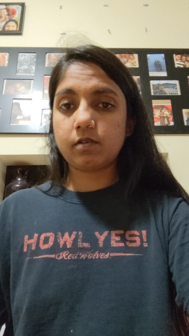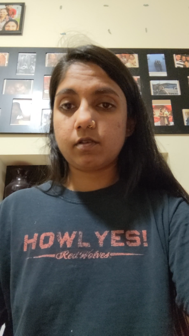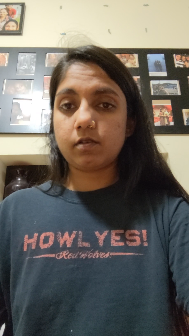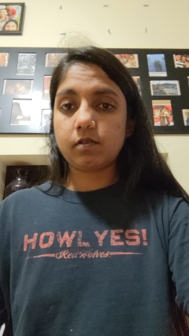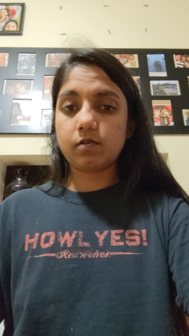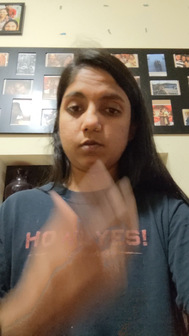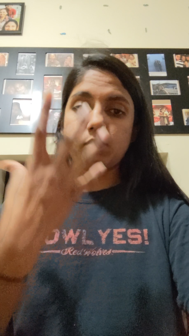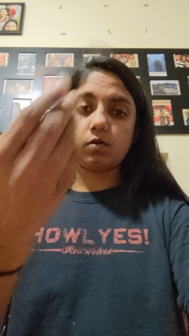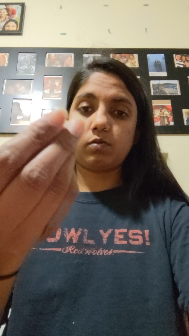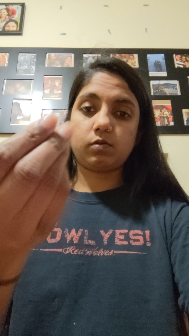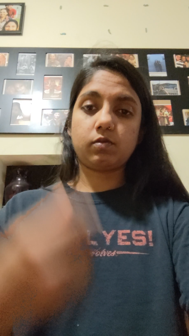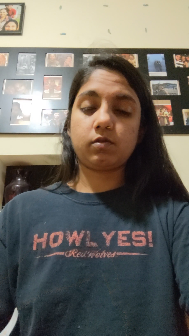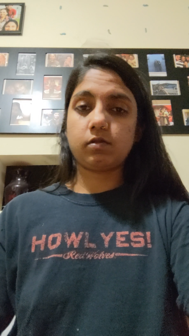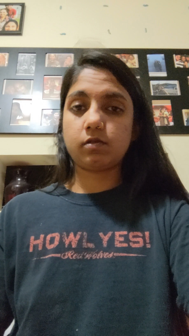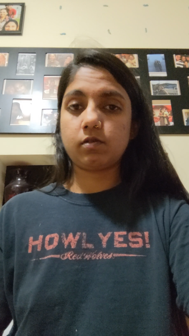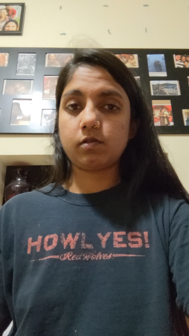going to